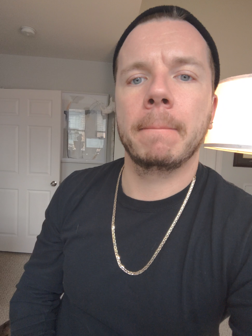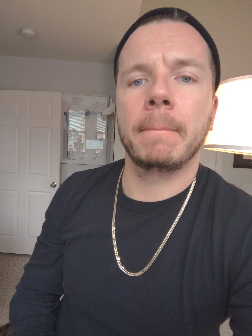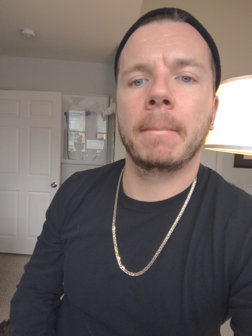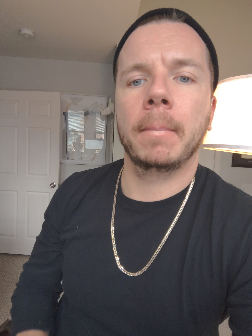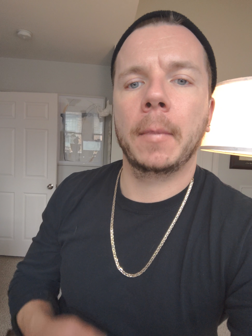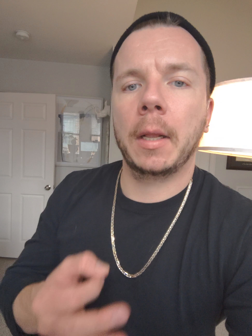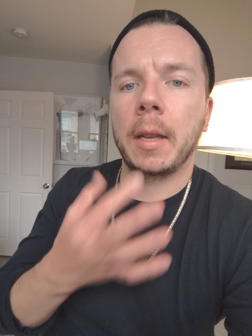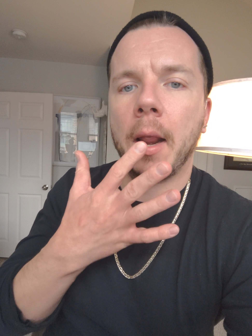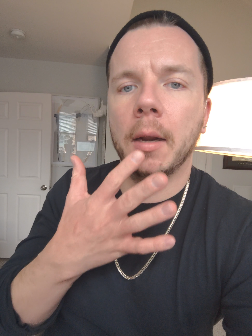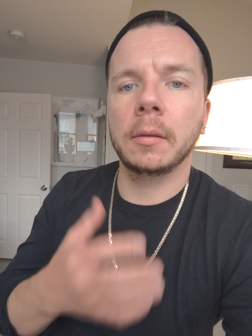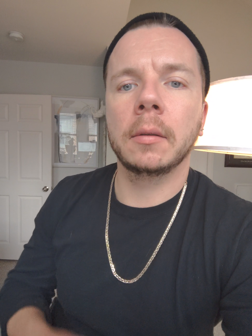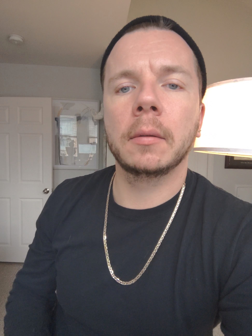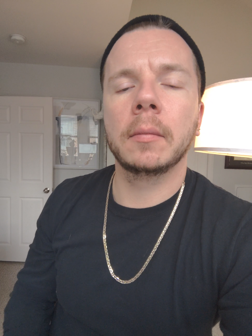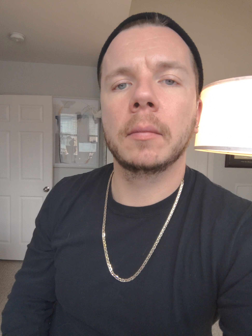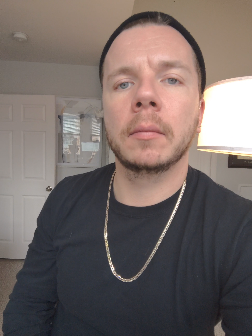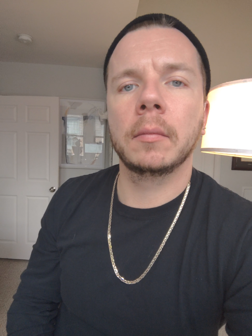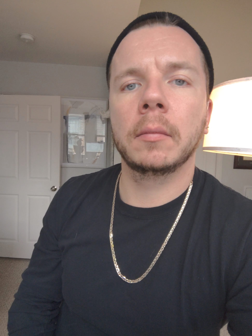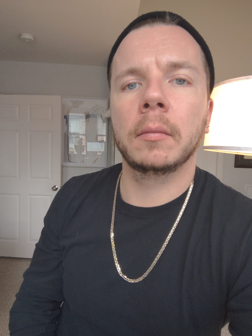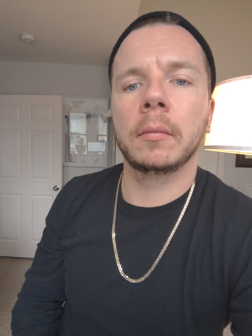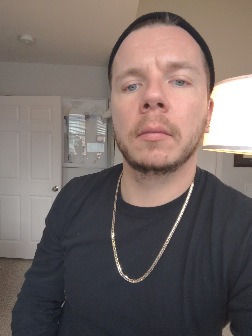snack